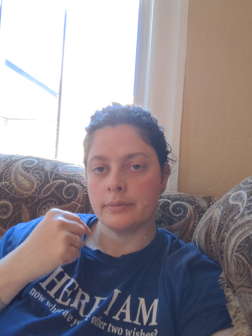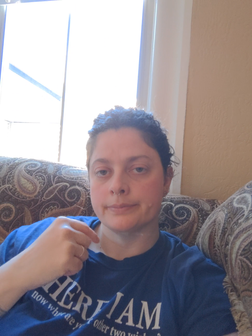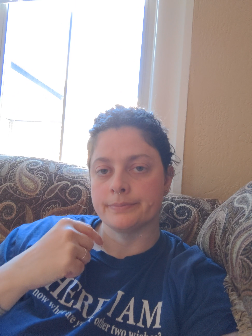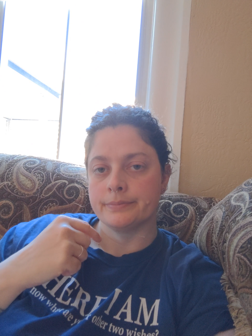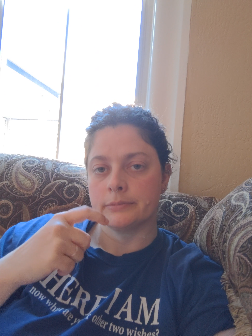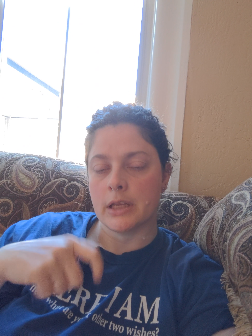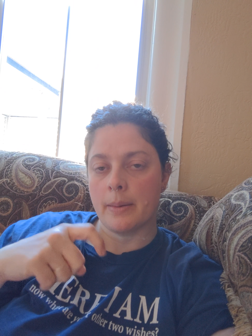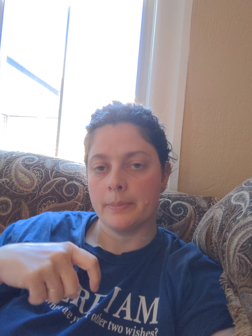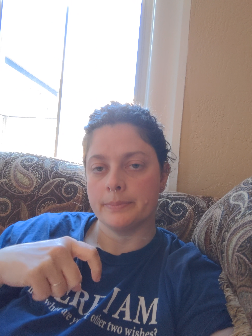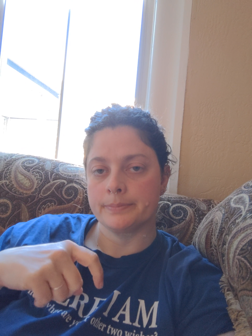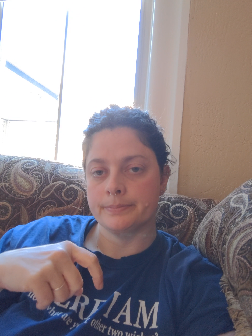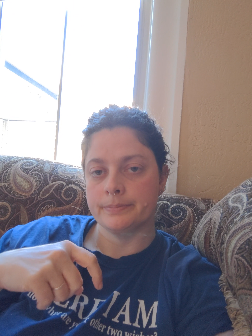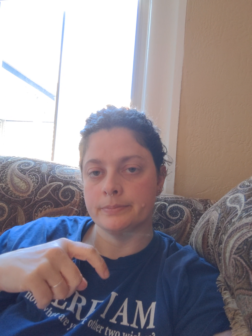time